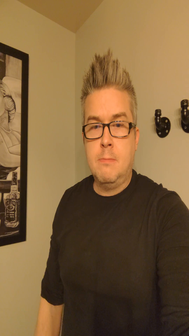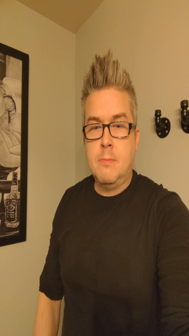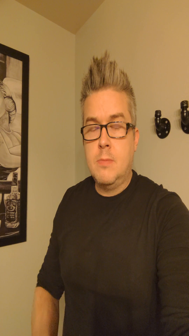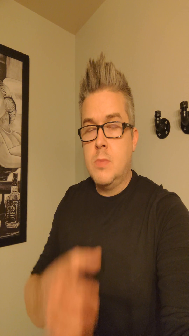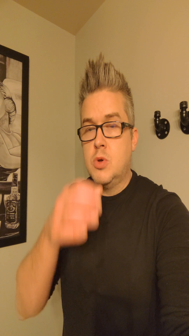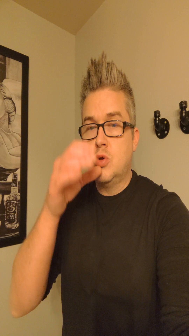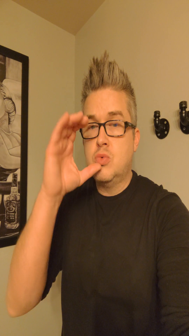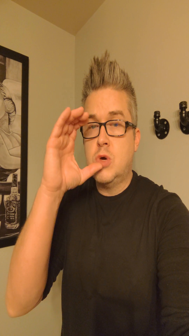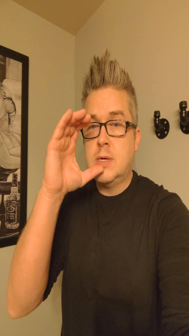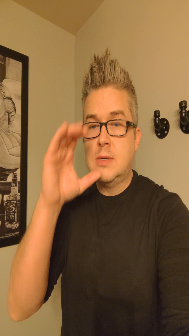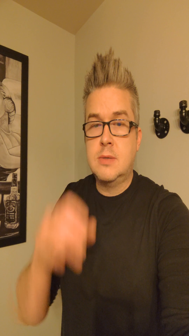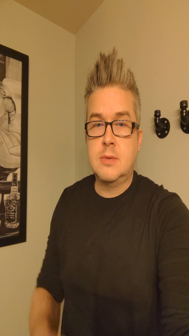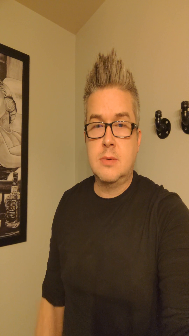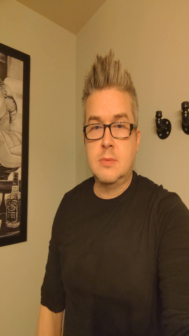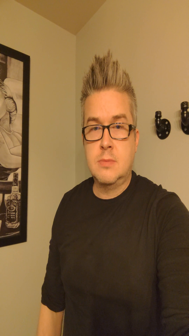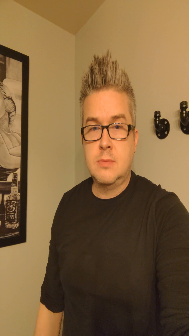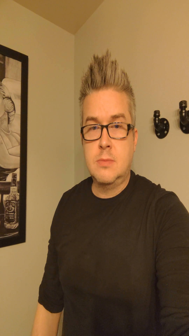drink